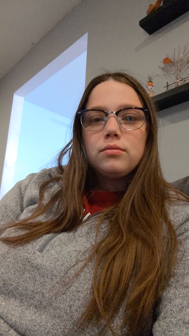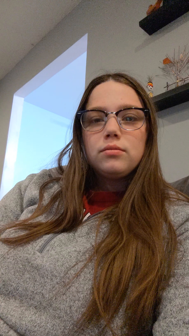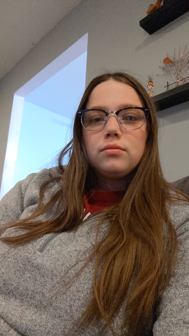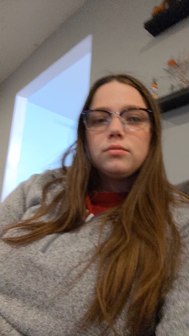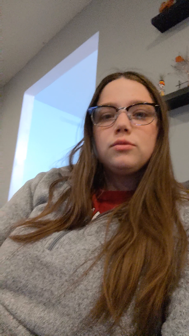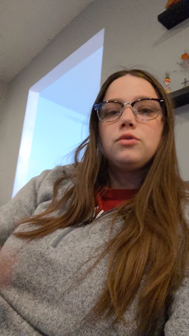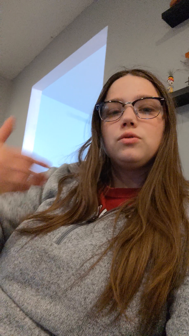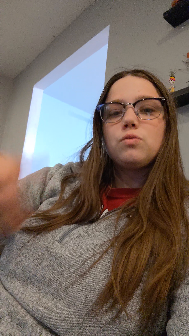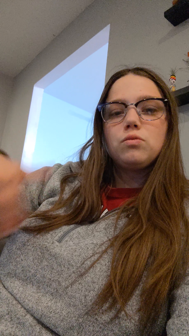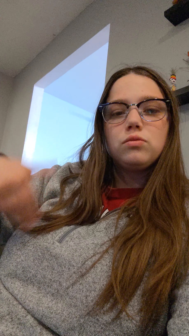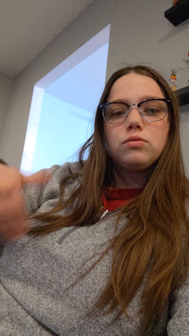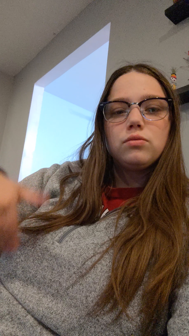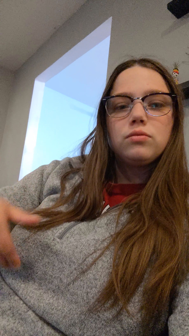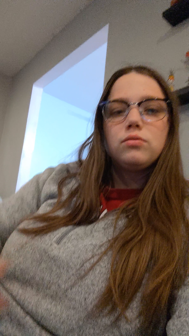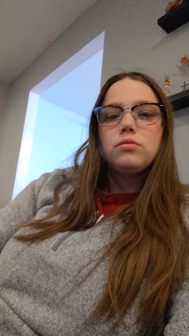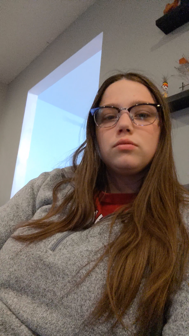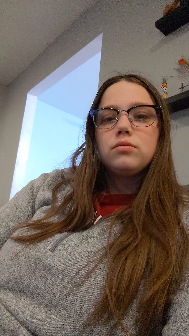shorts